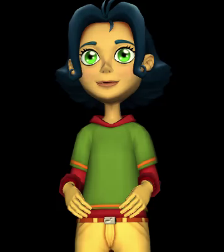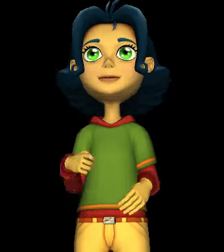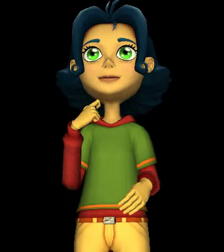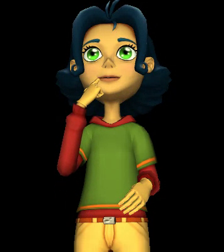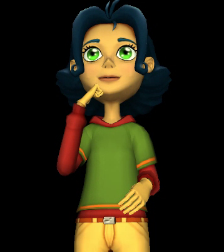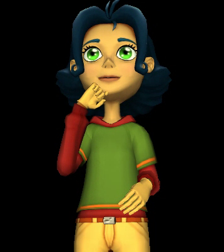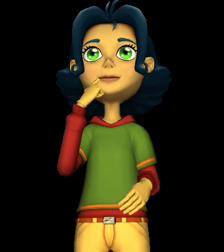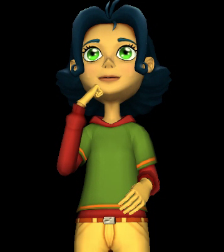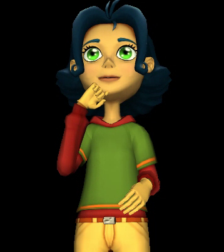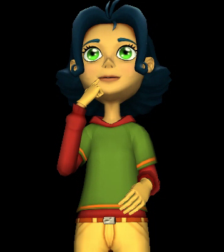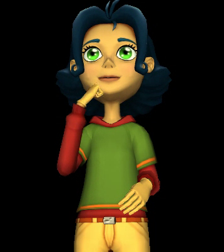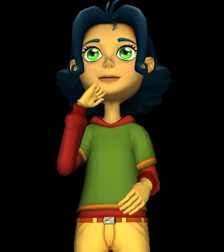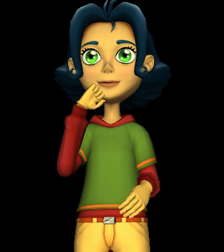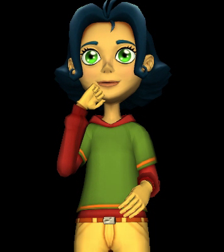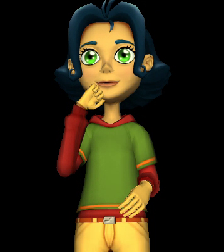طبيب أسنان